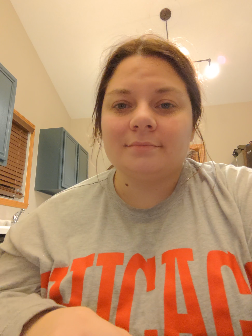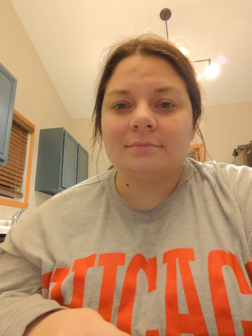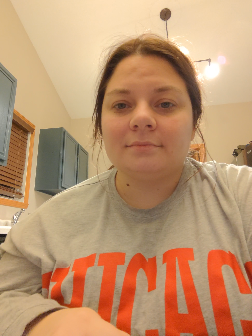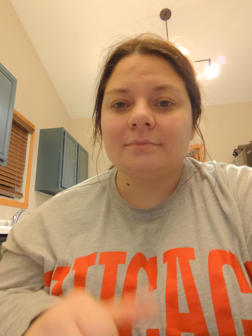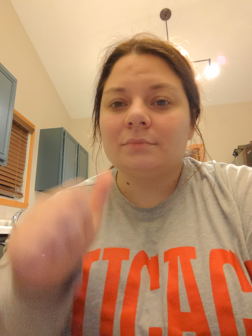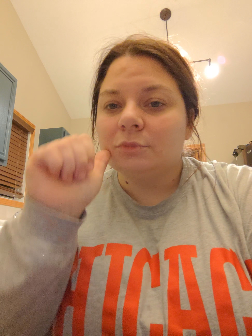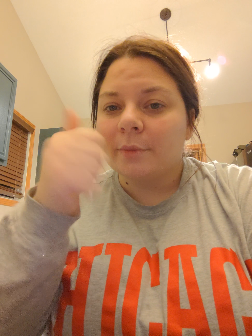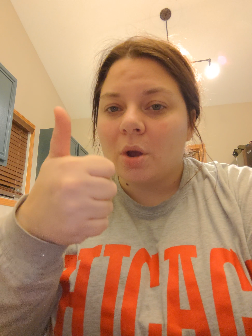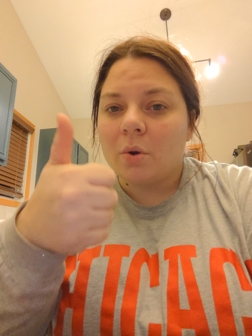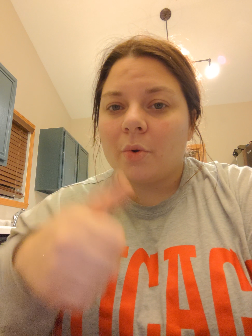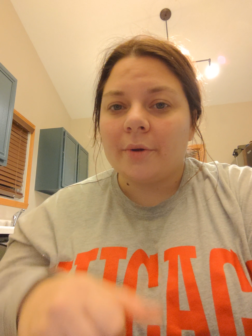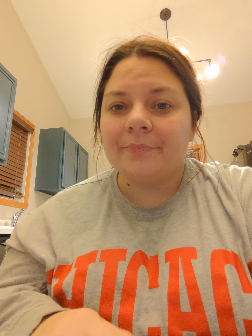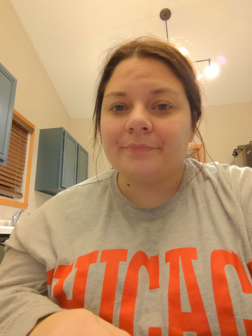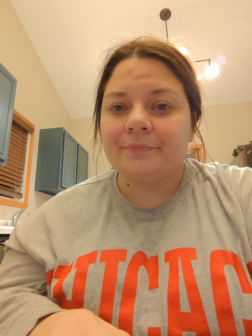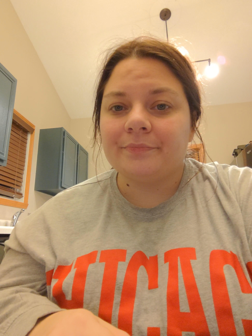tomorrow